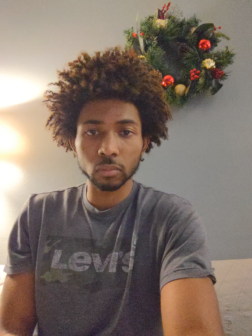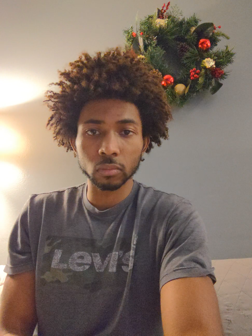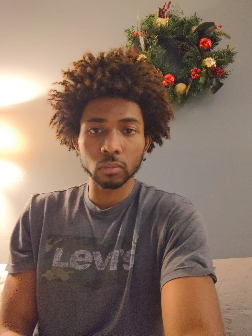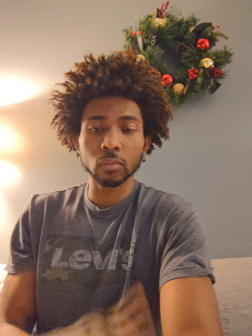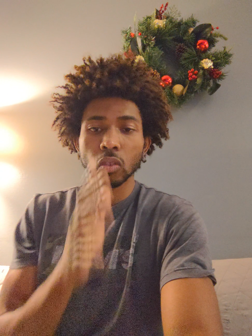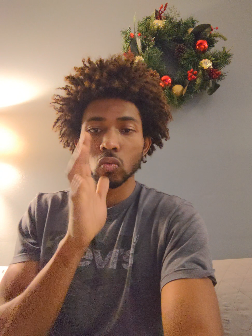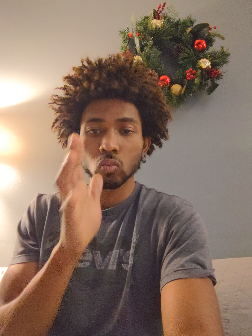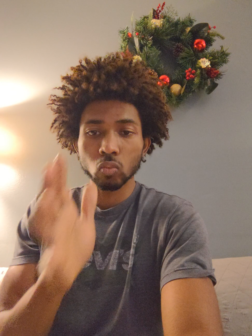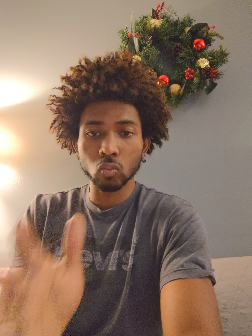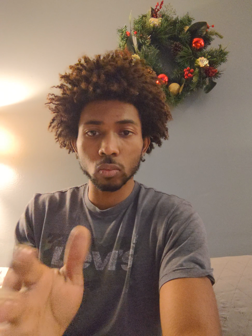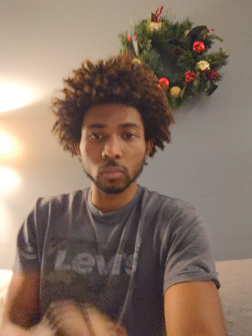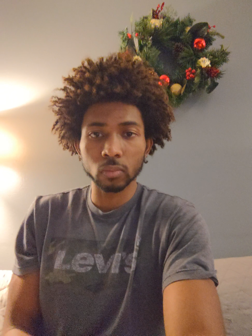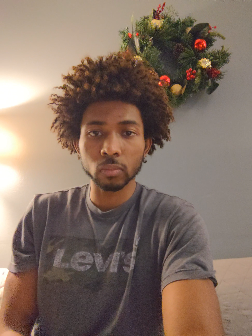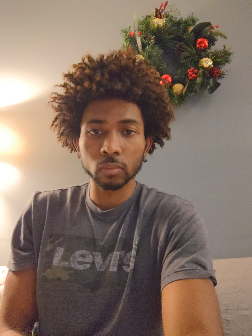grandma